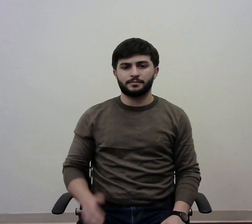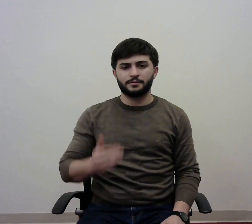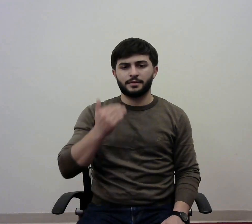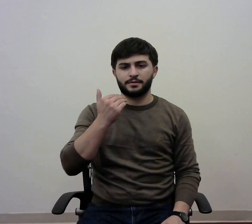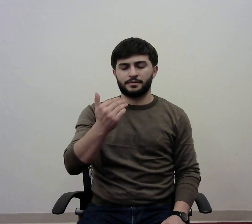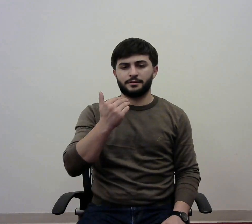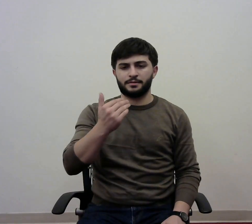siz